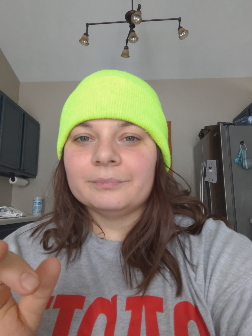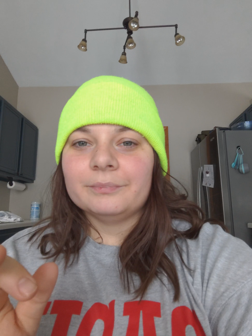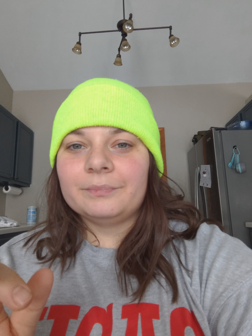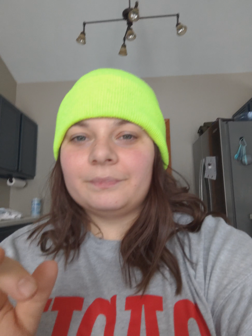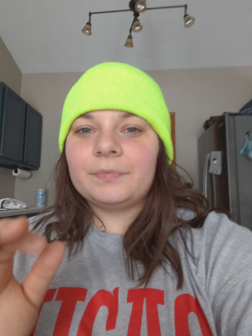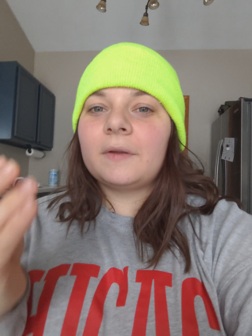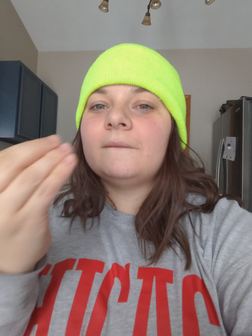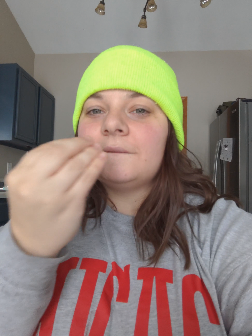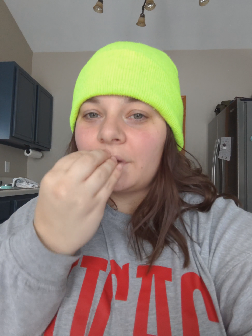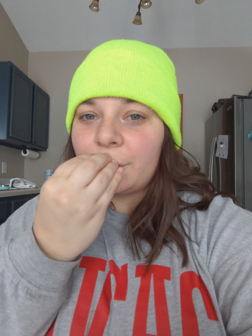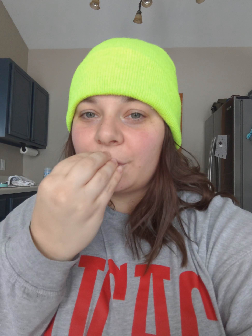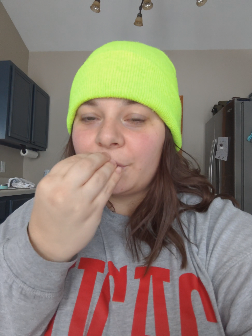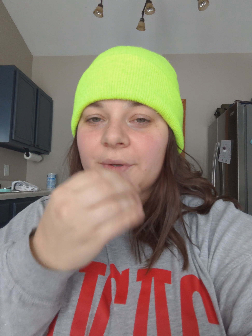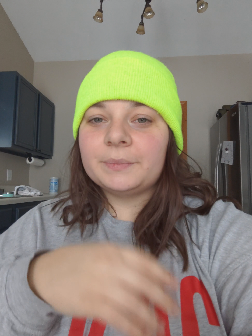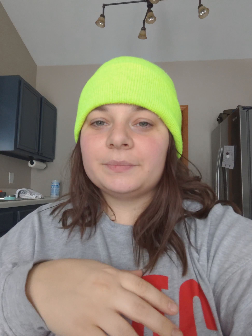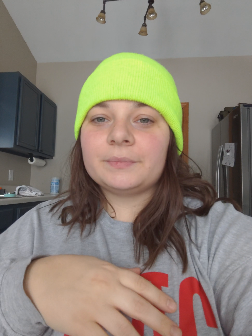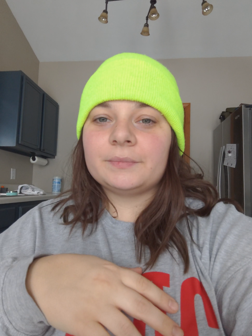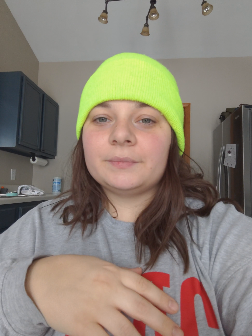food